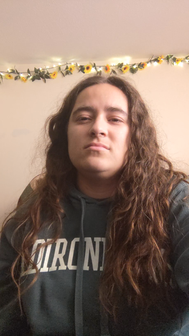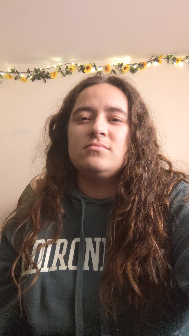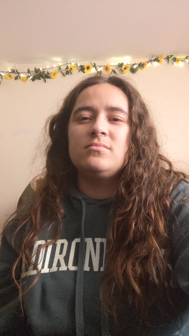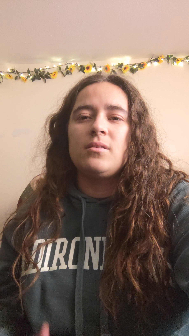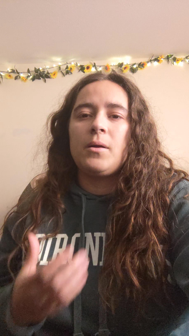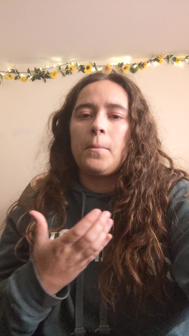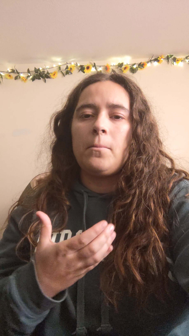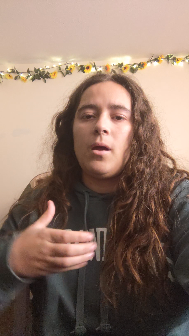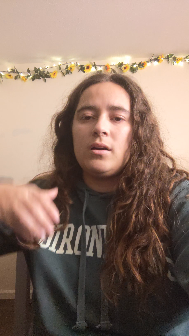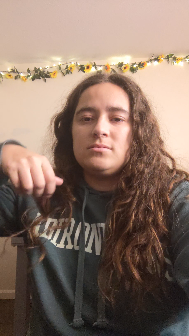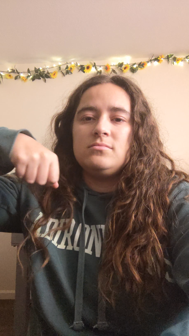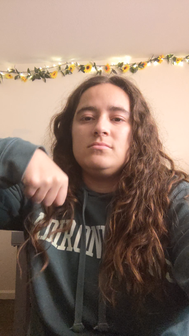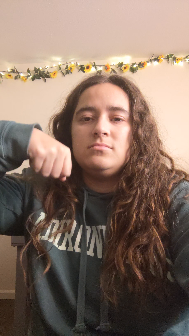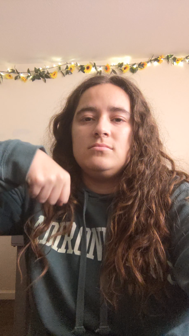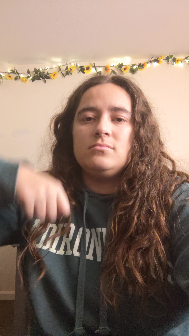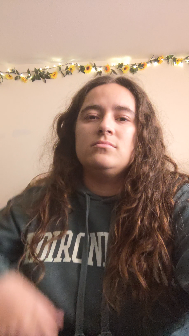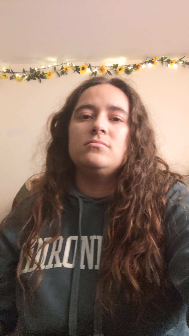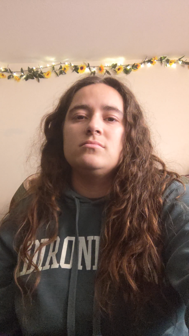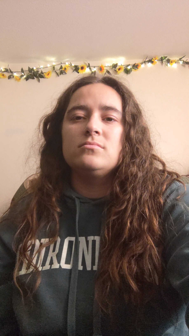bucket